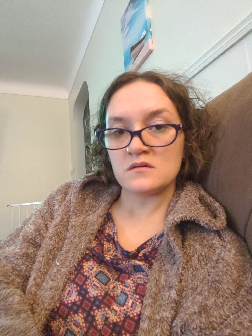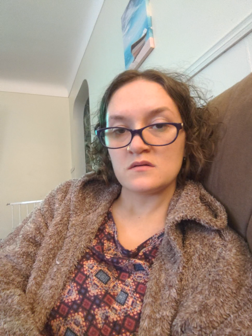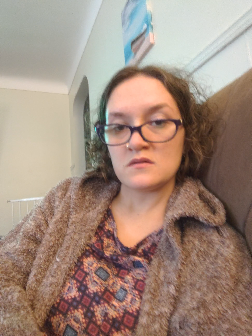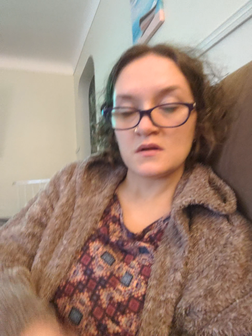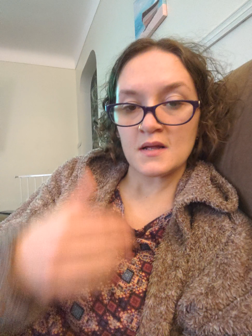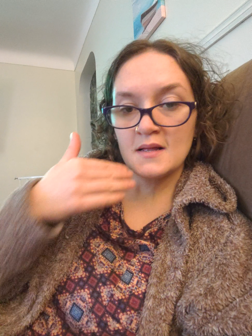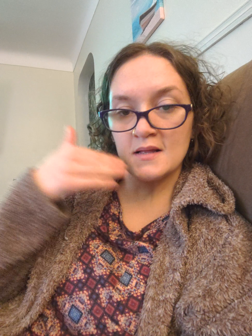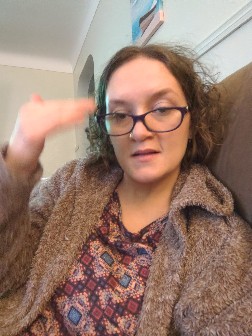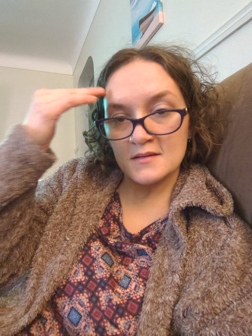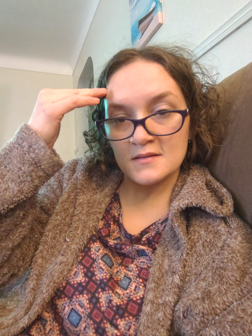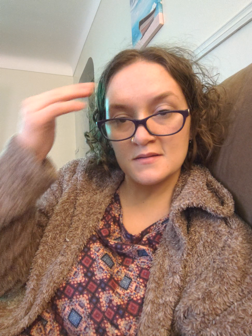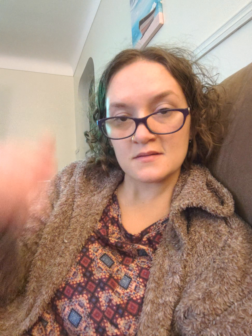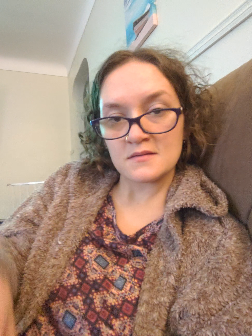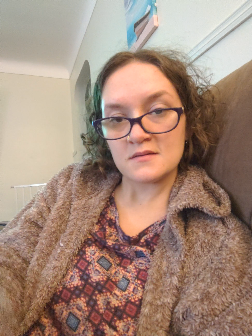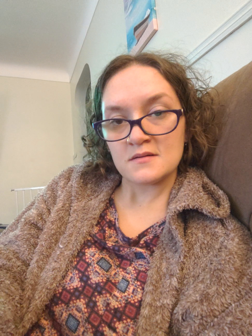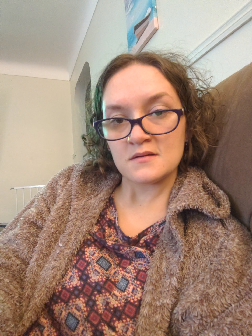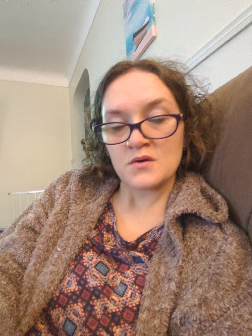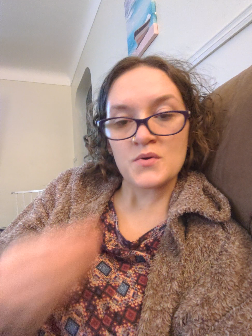head